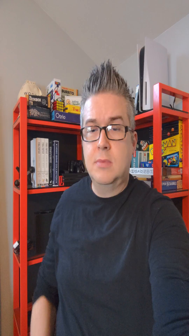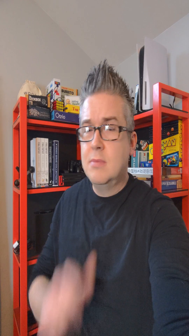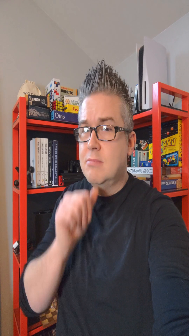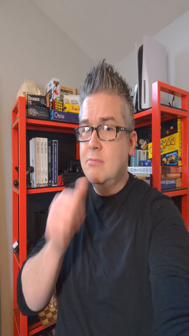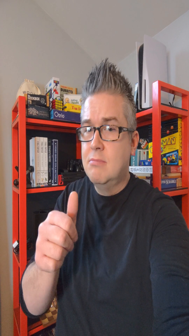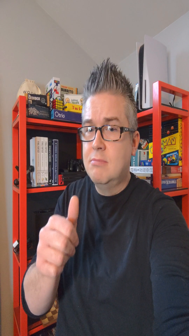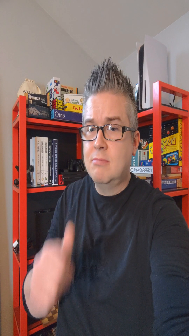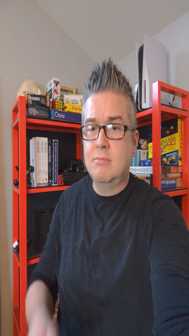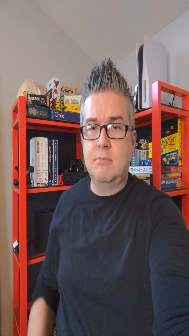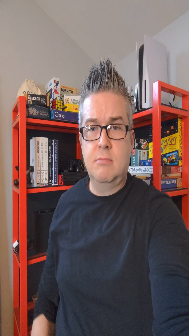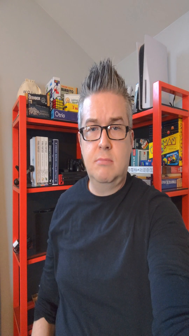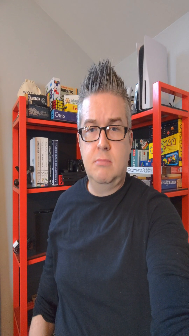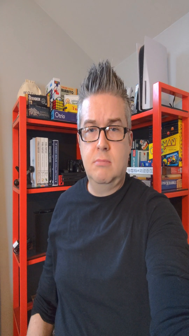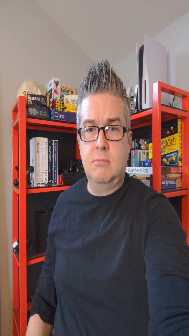not